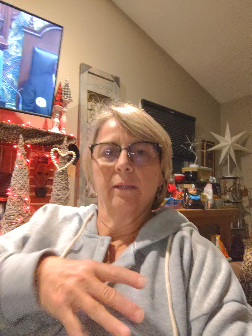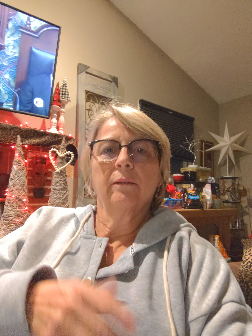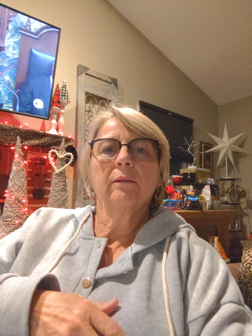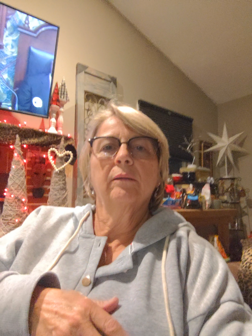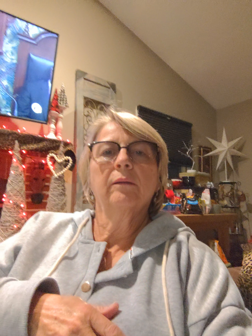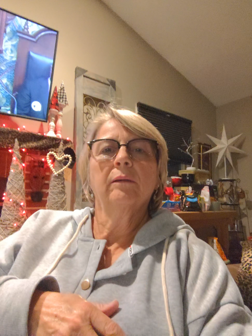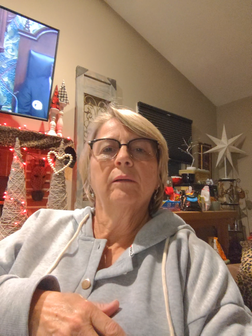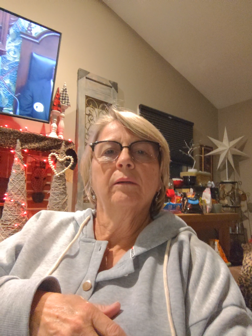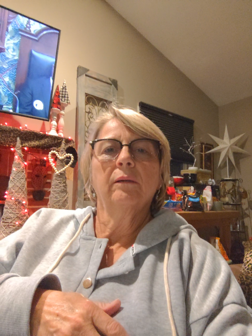man